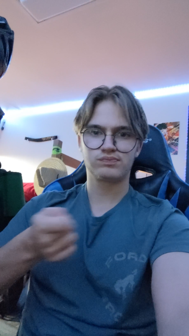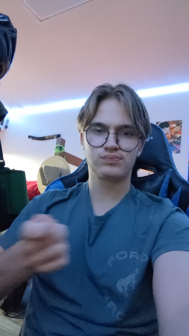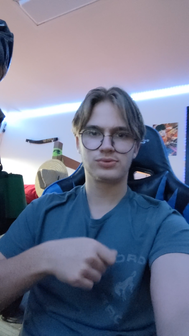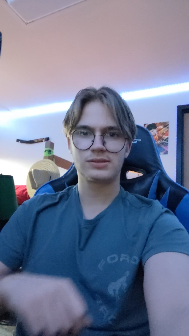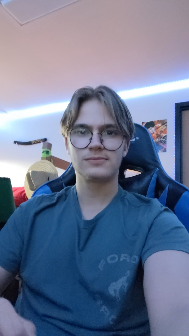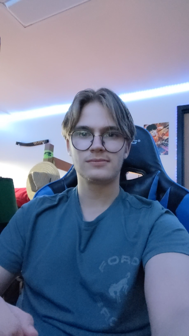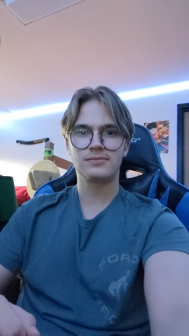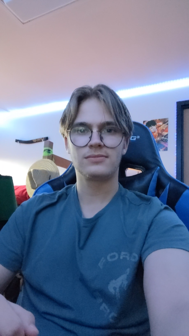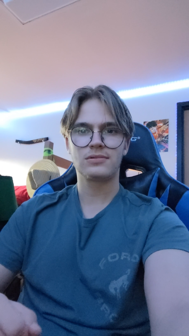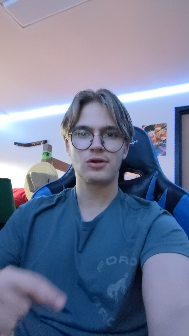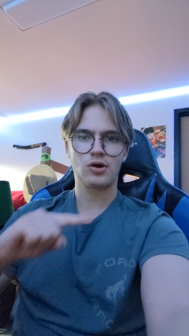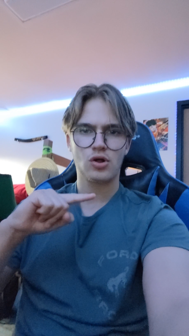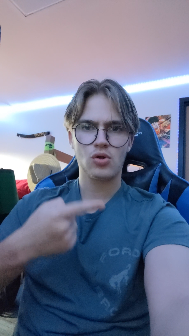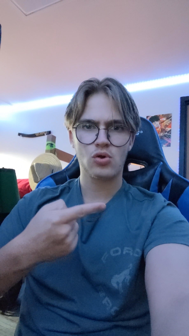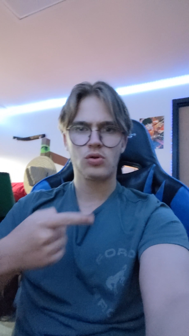hurt